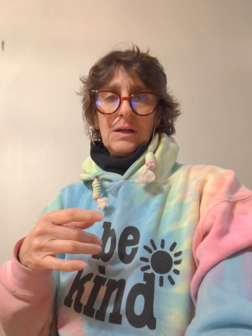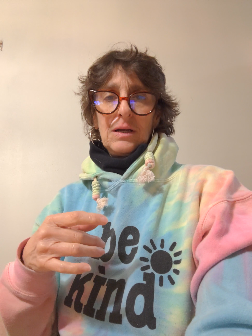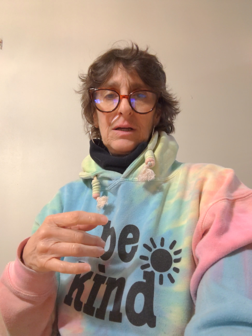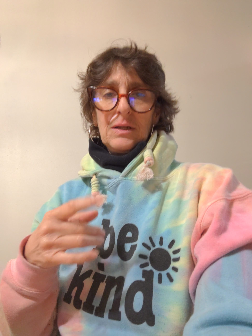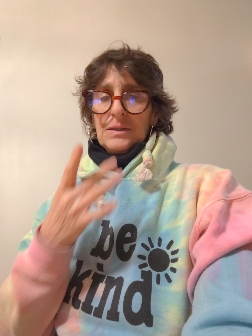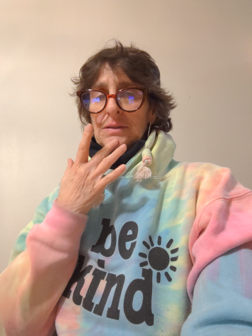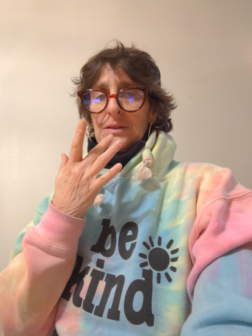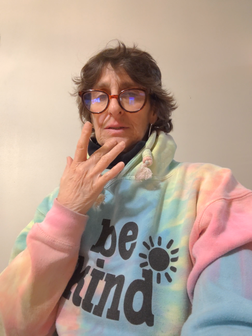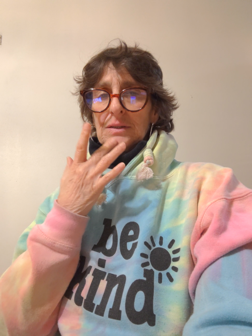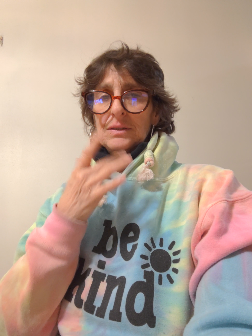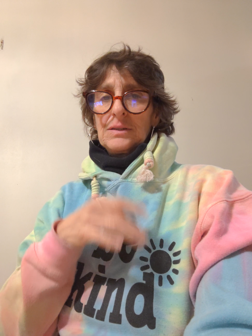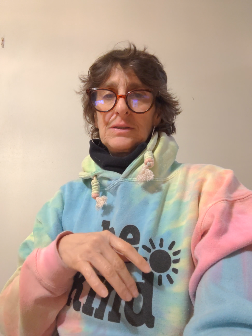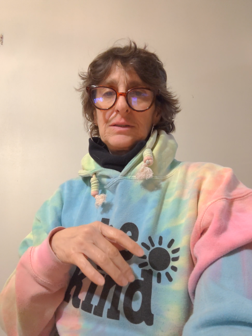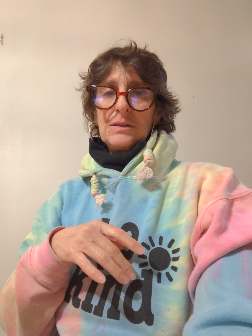taste